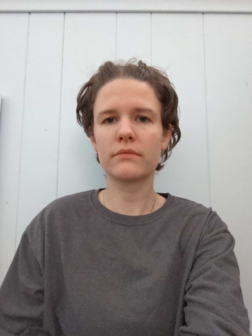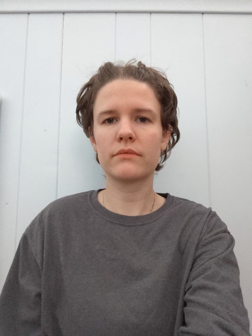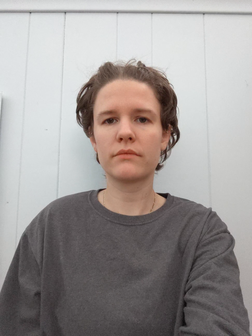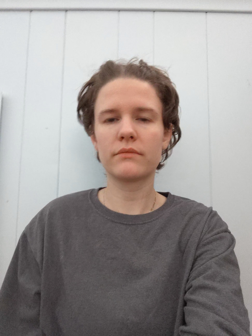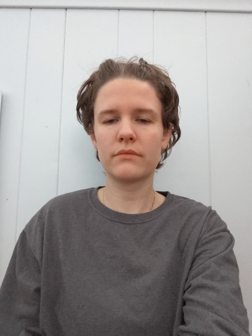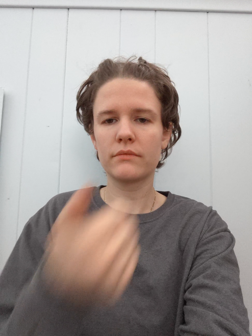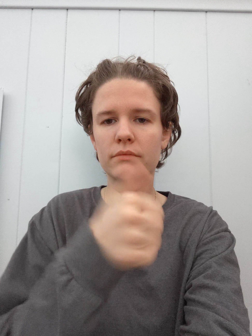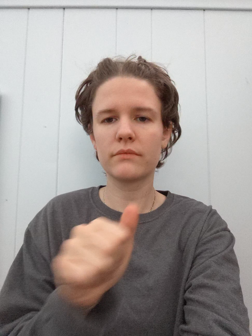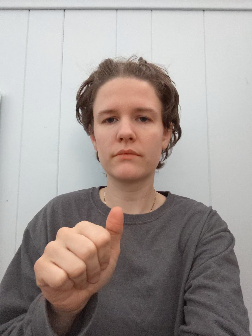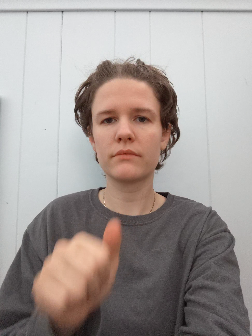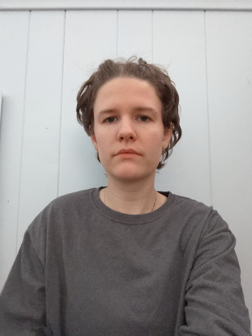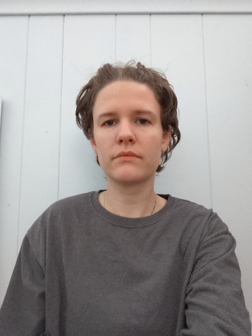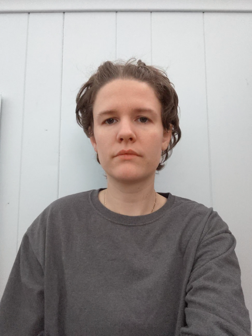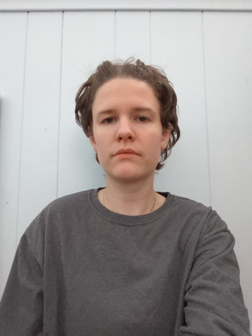any